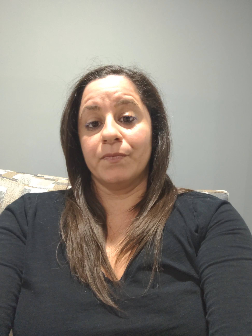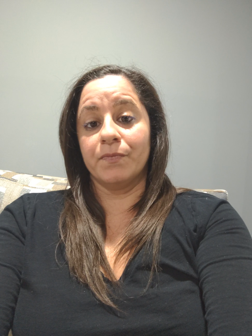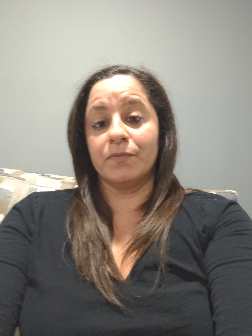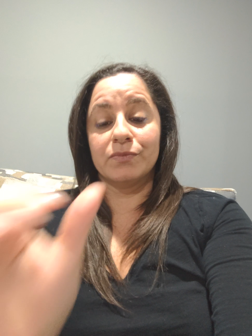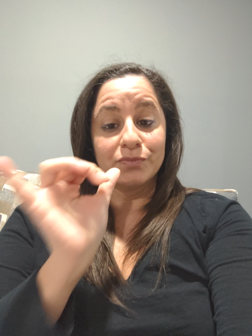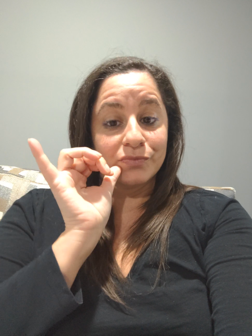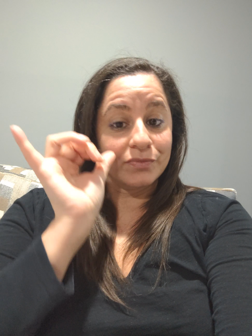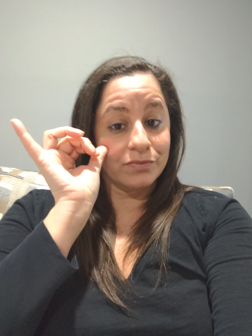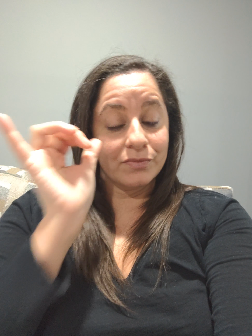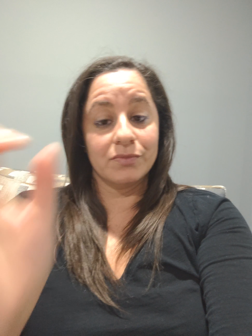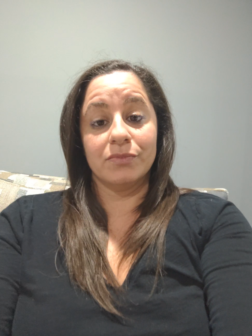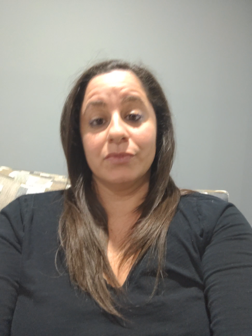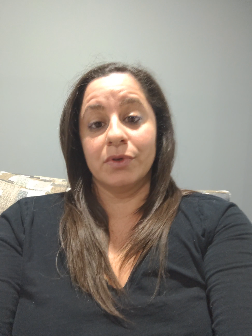yesterday